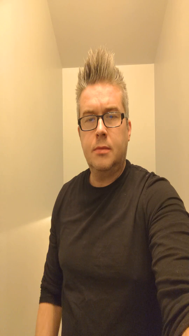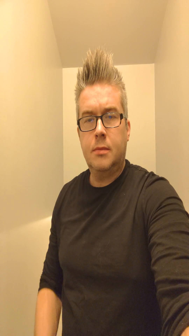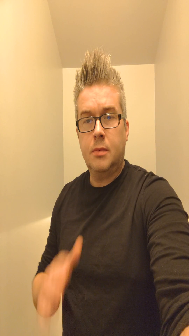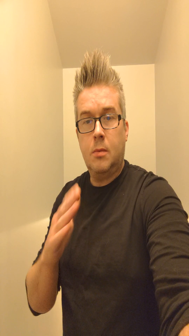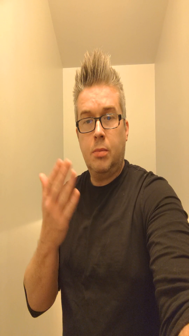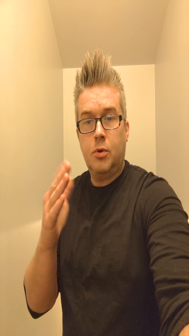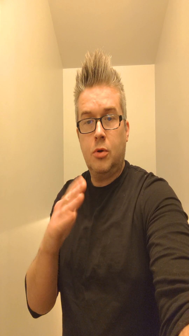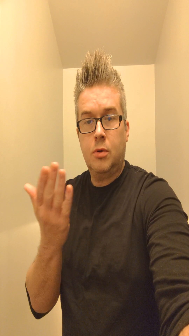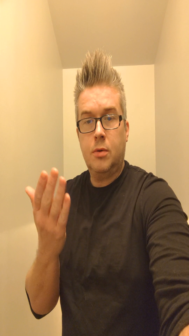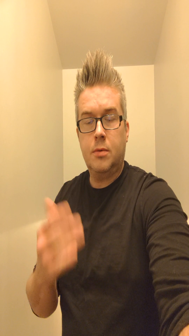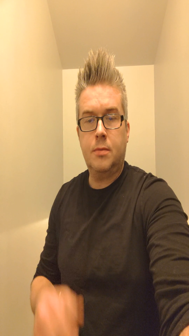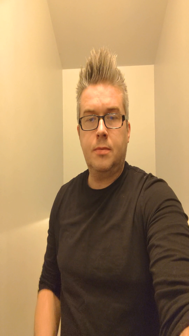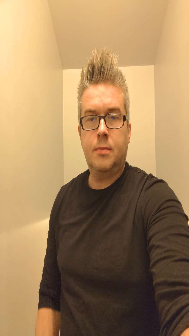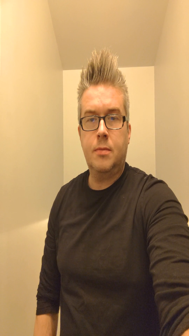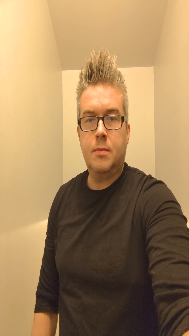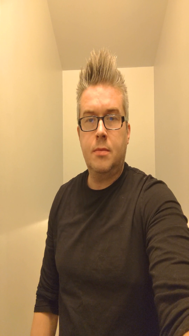book